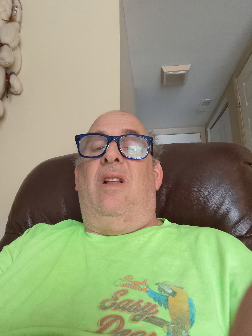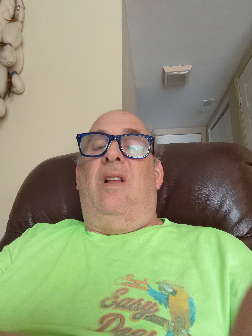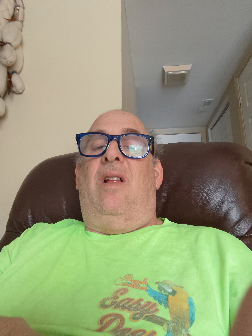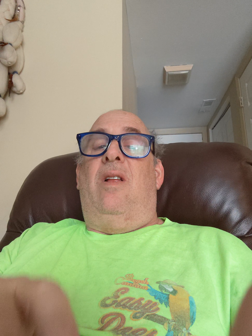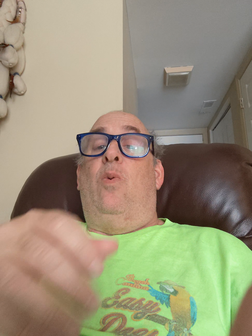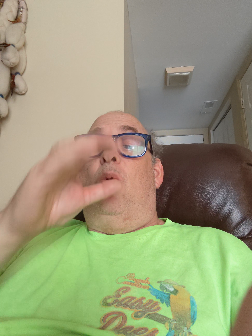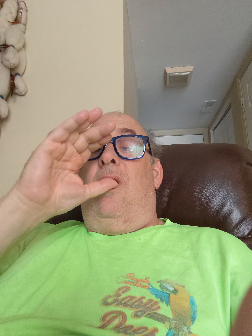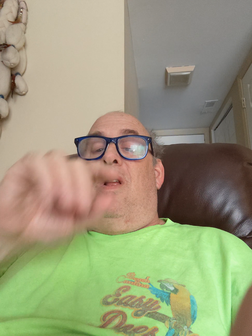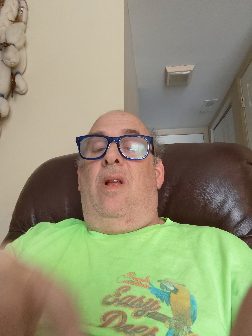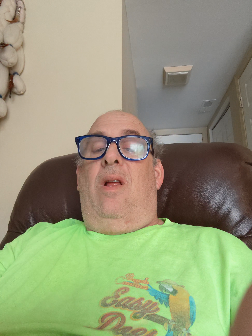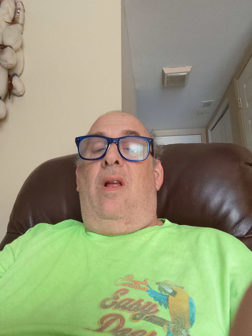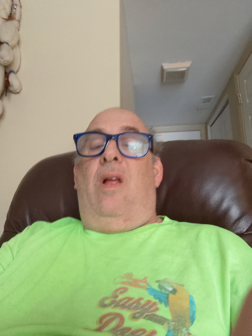drink